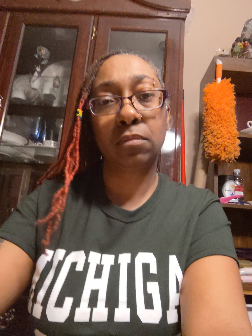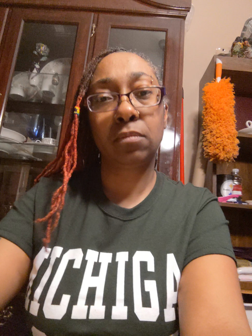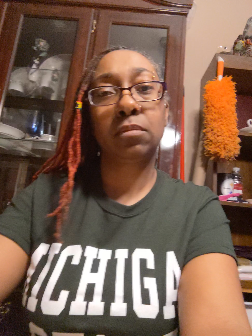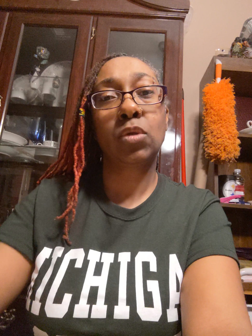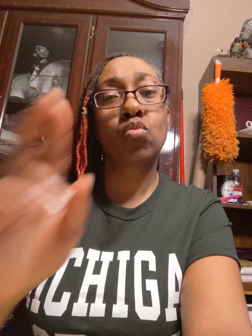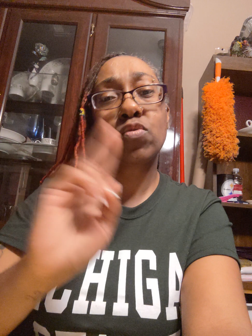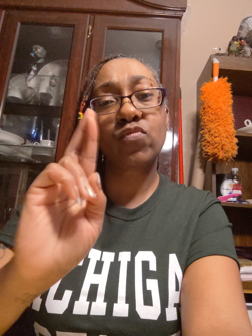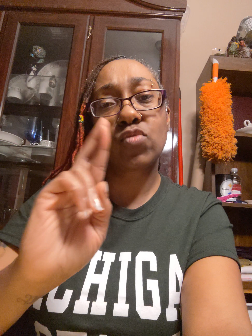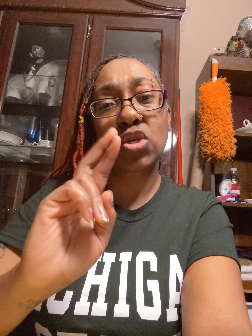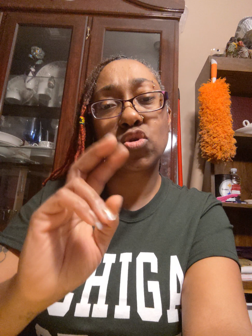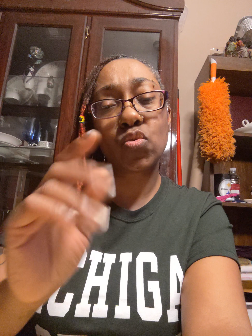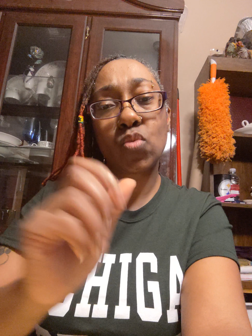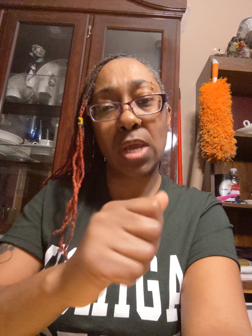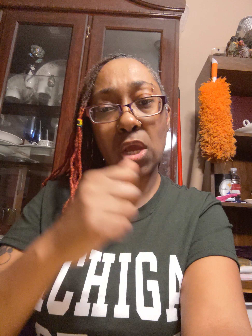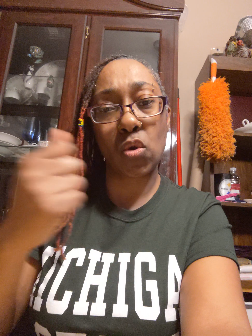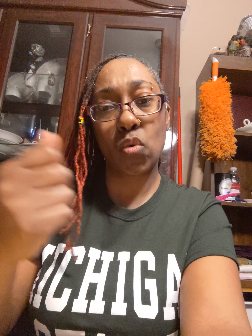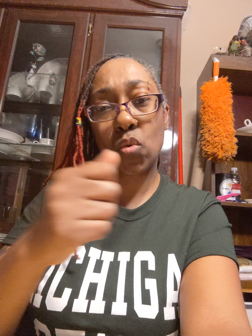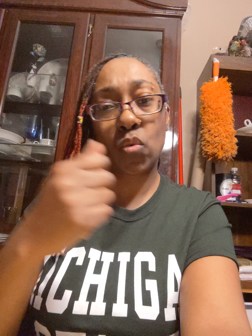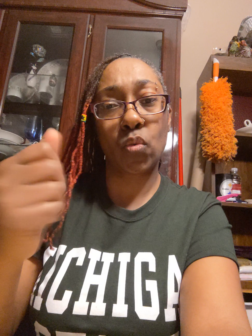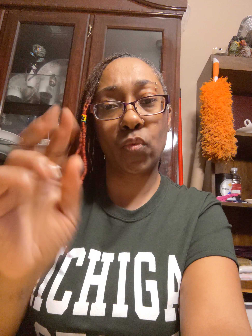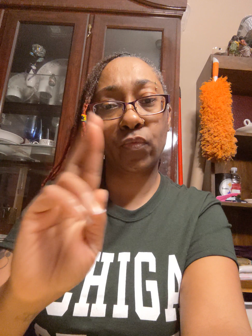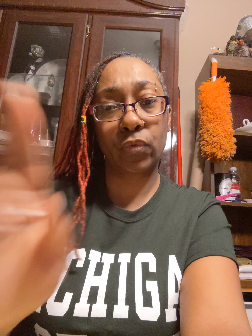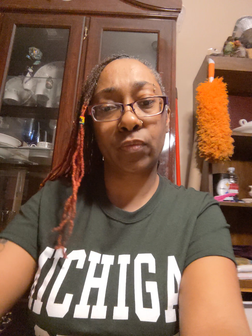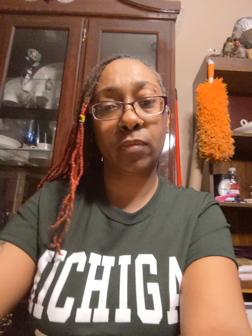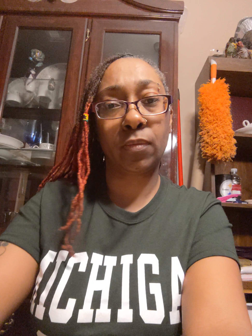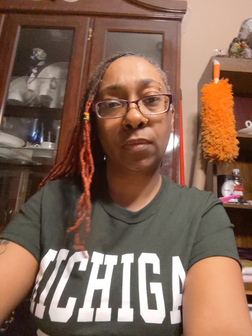refrigerator